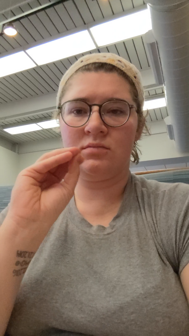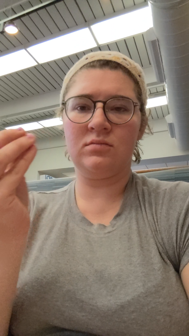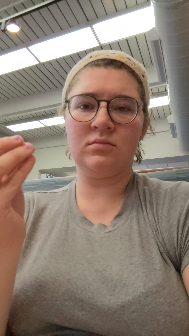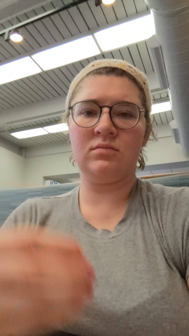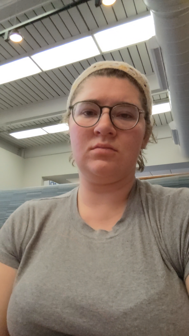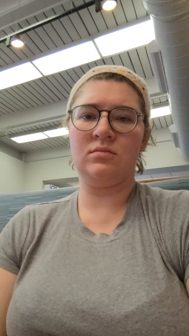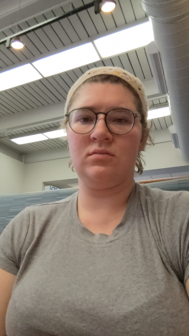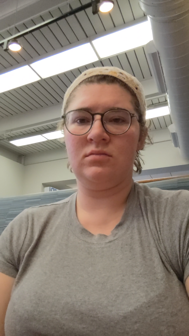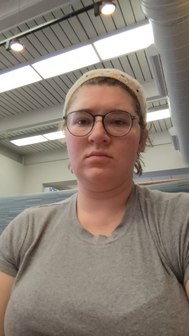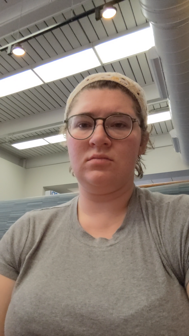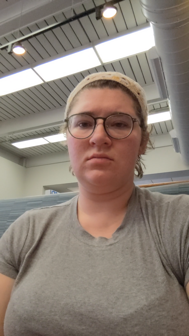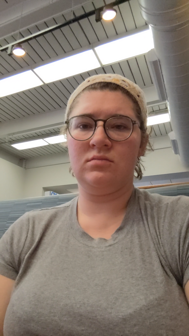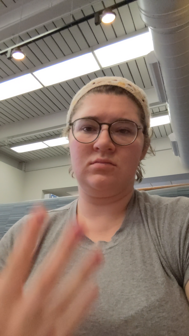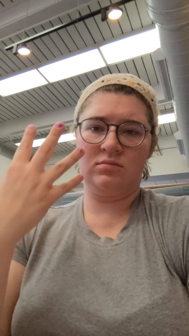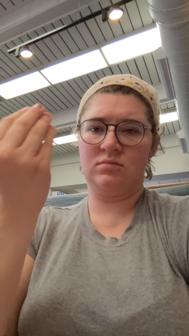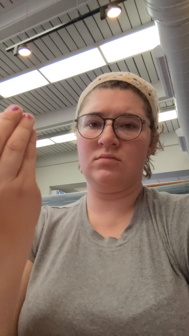going to